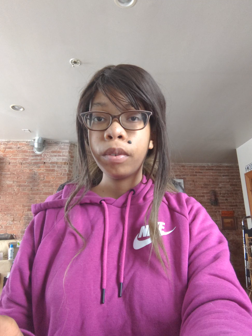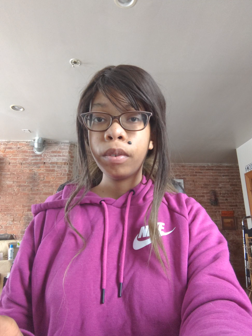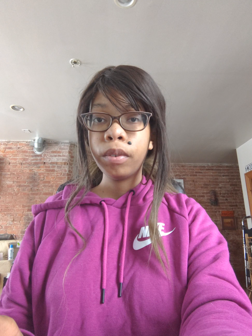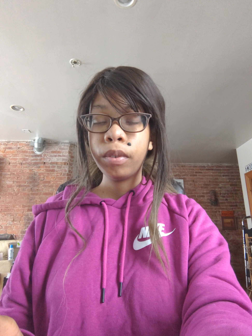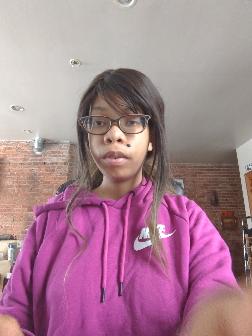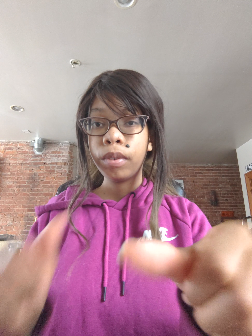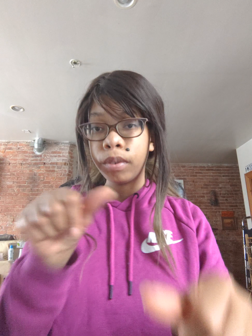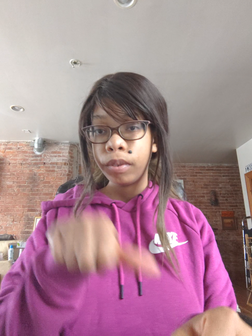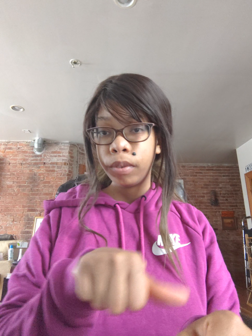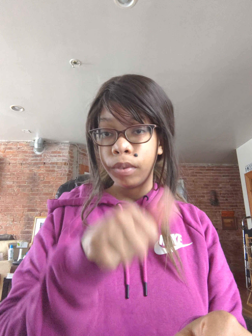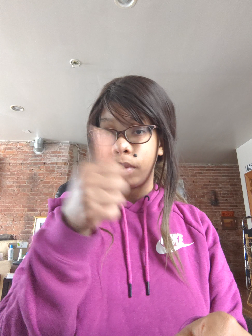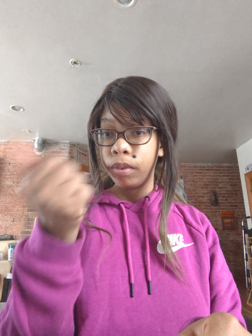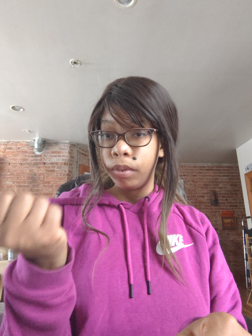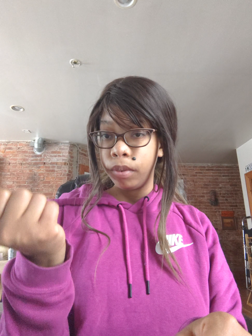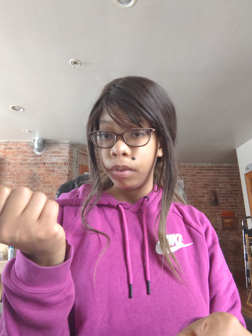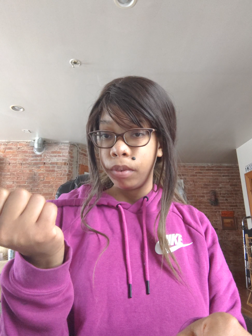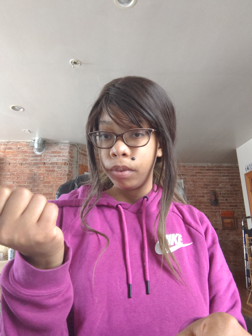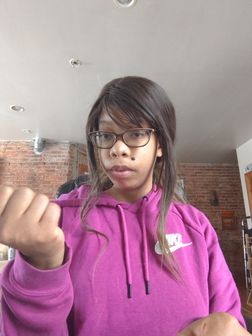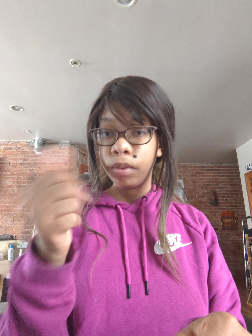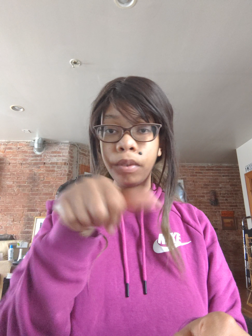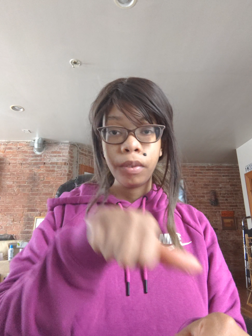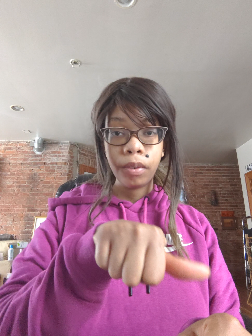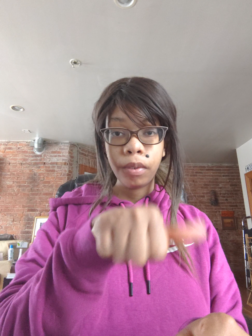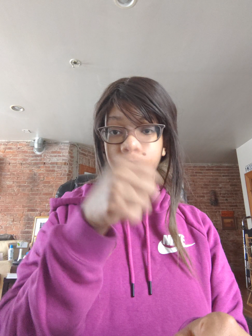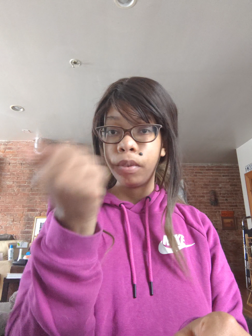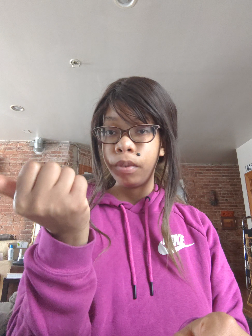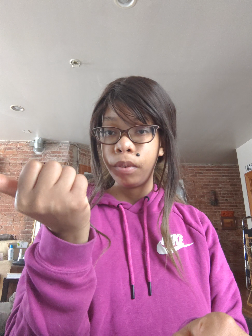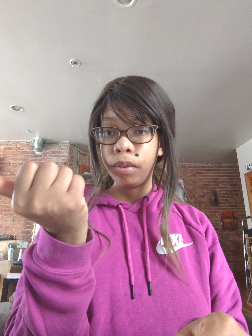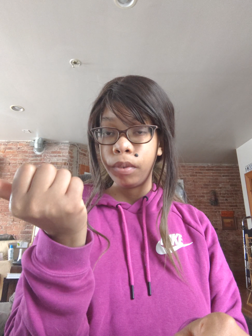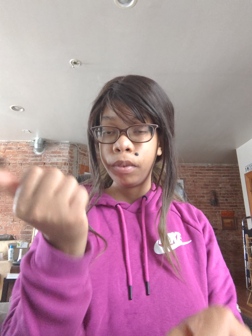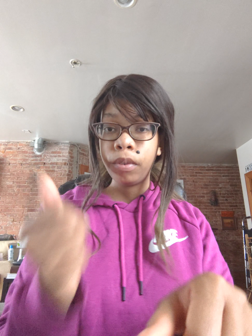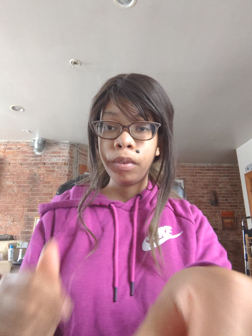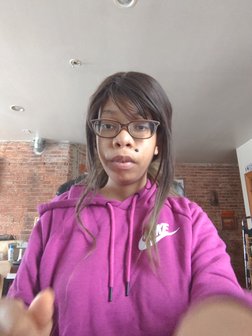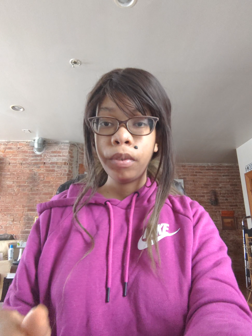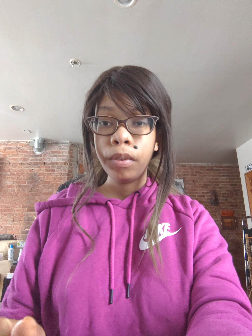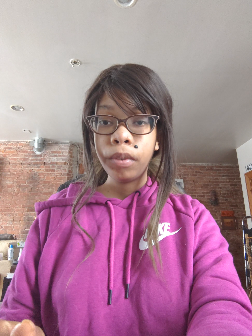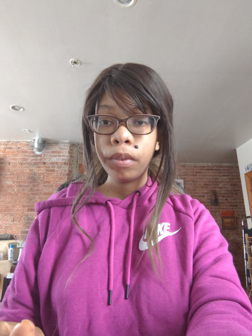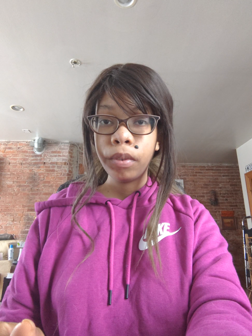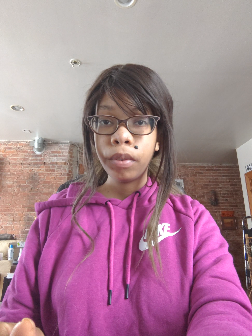another